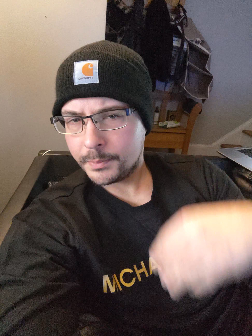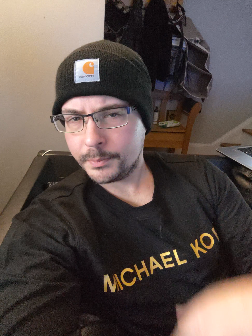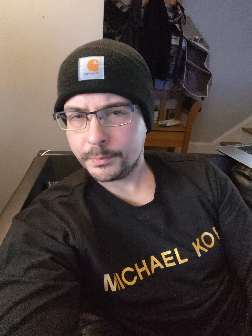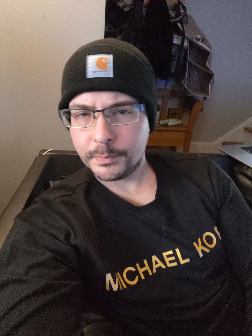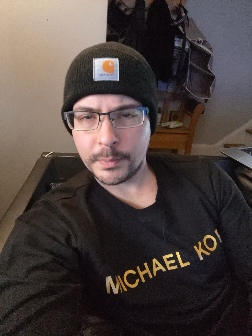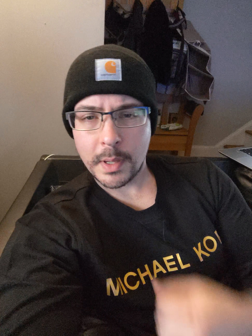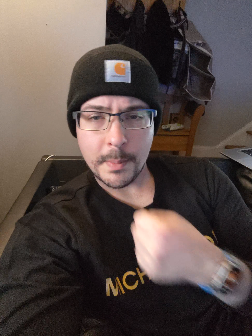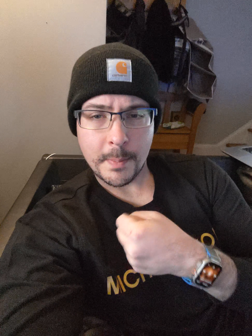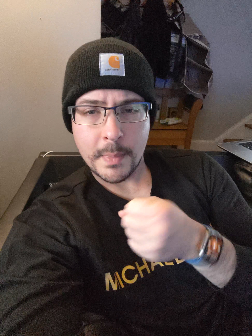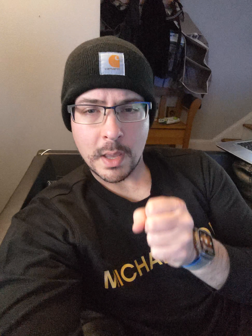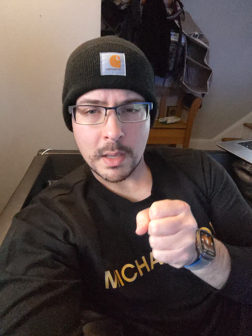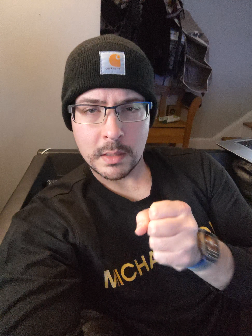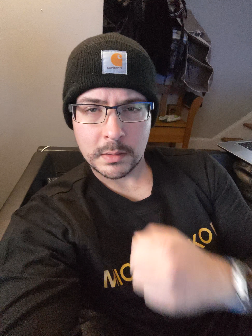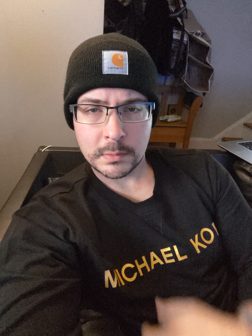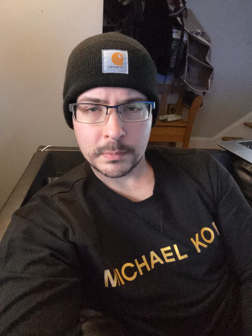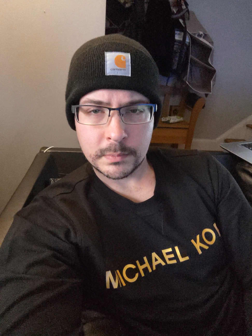make